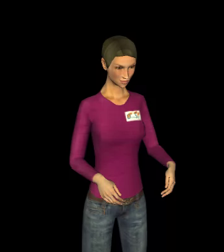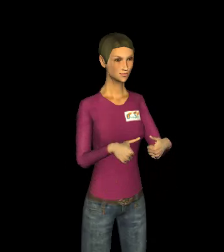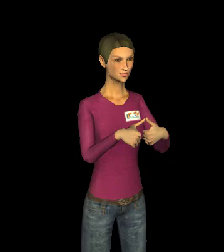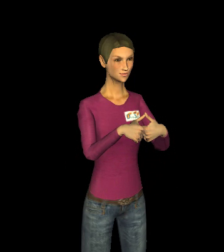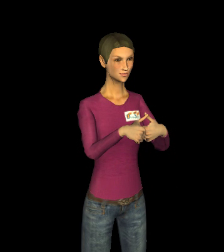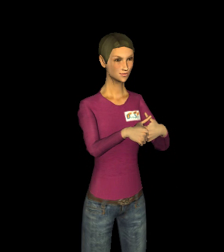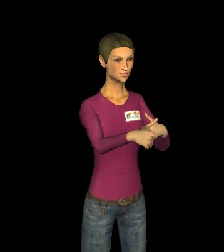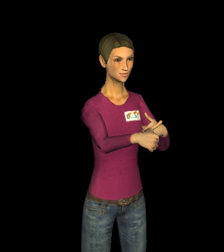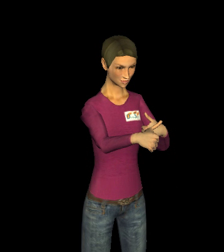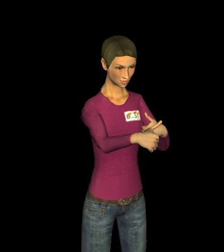مسافة